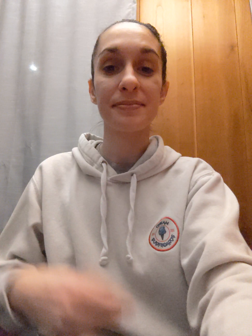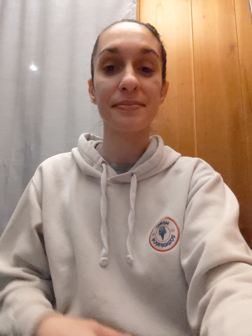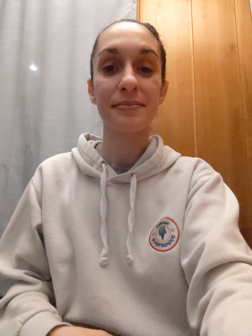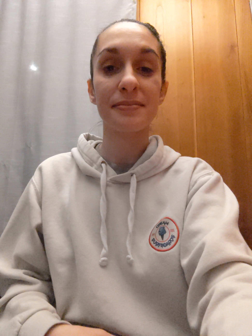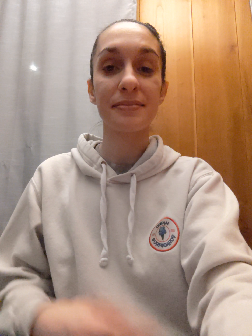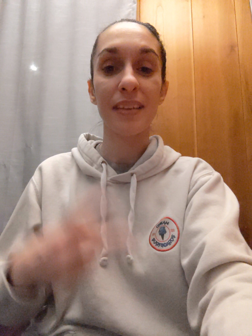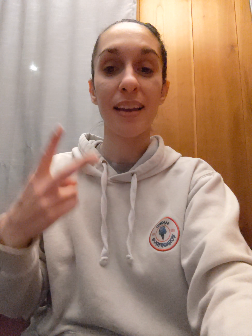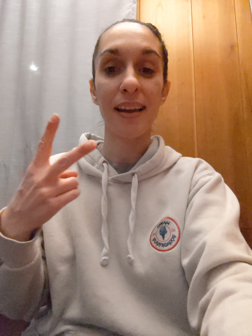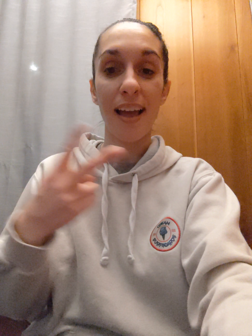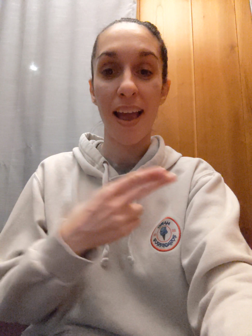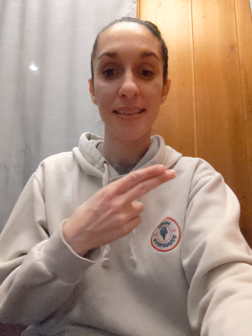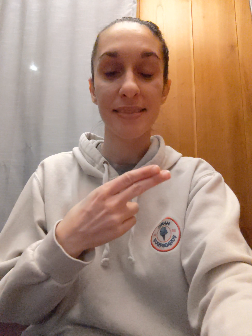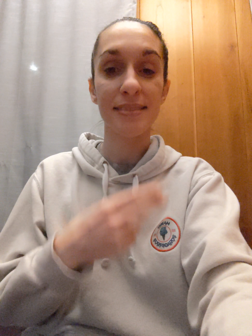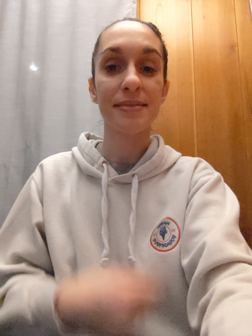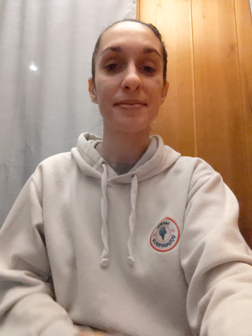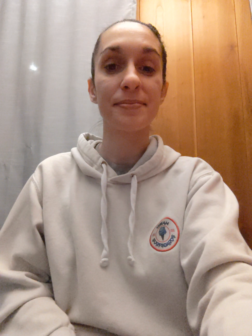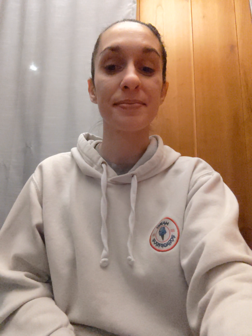cut